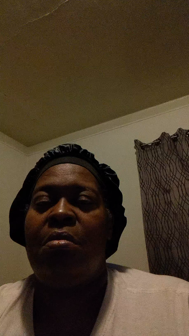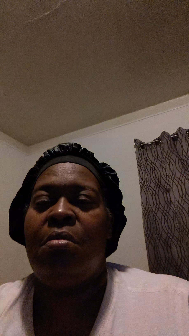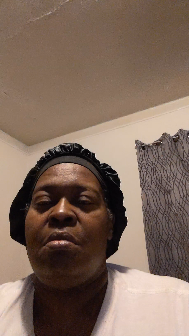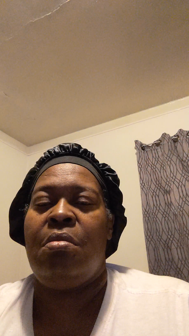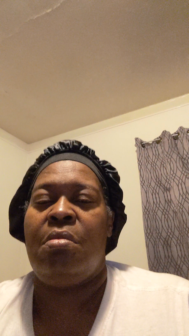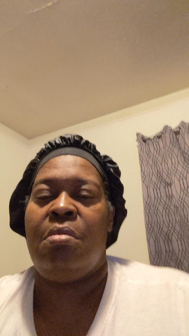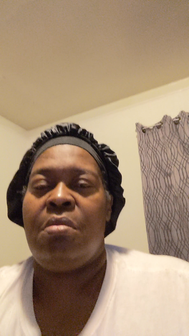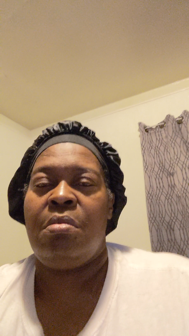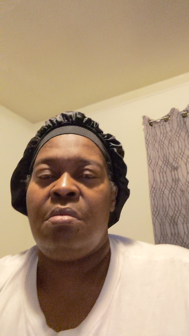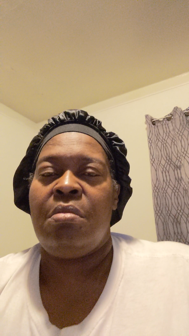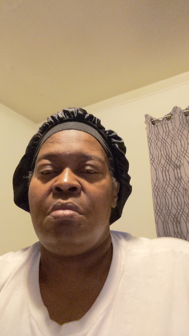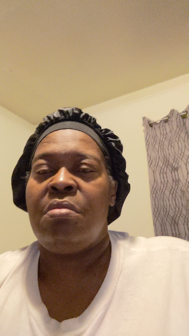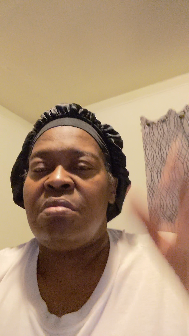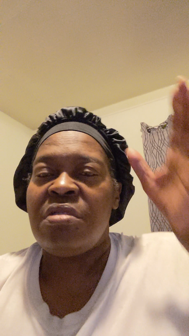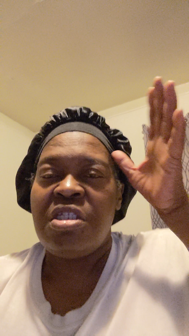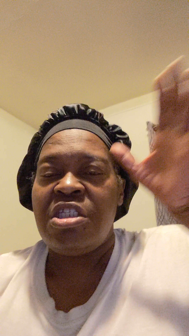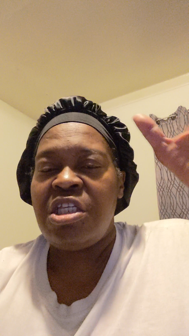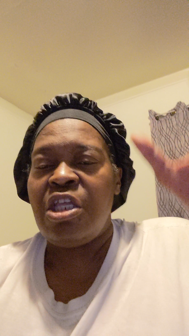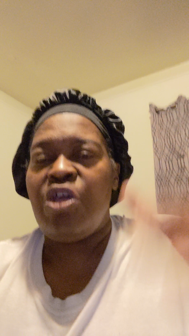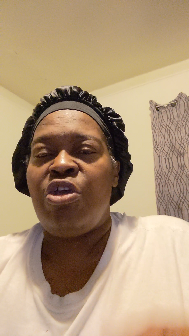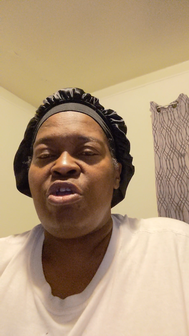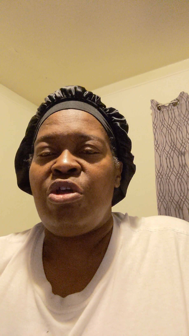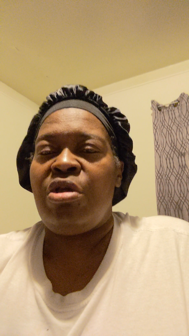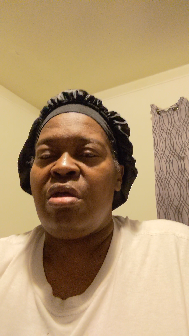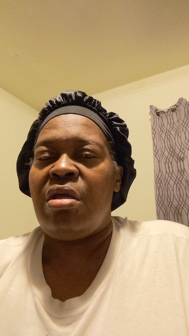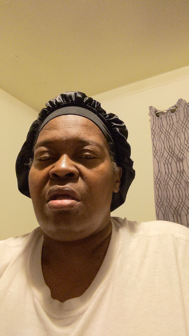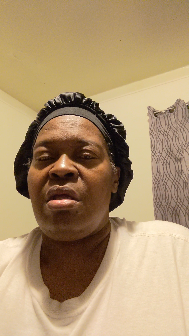deer